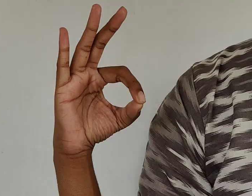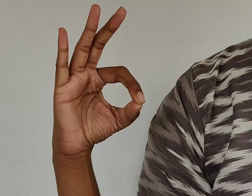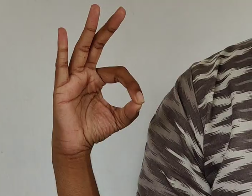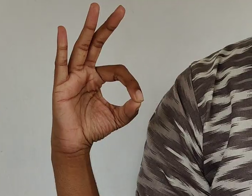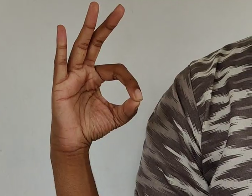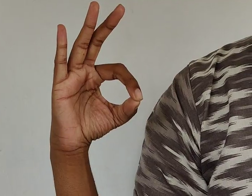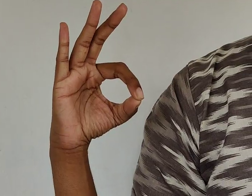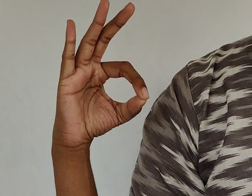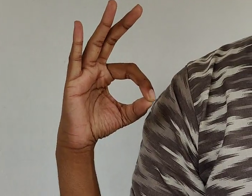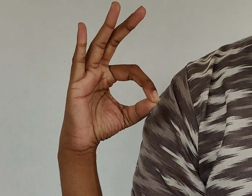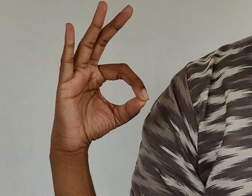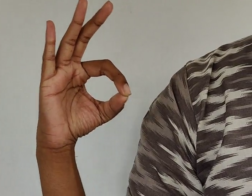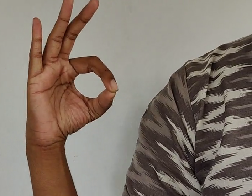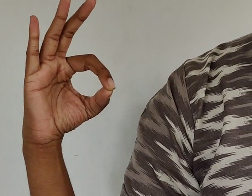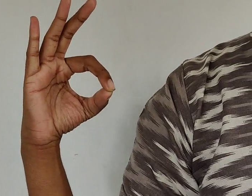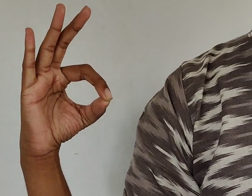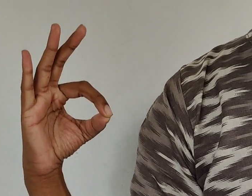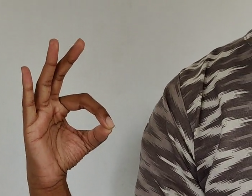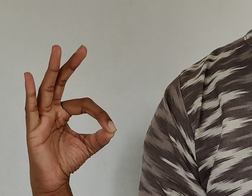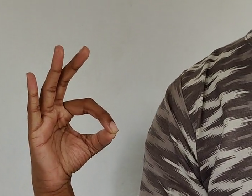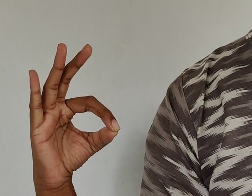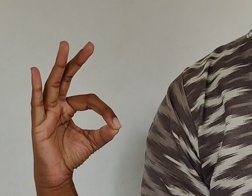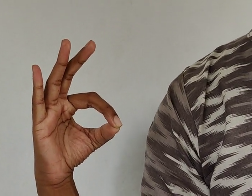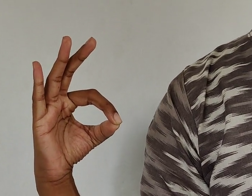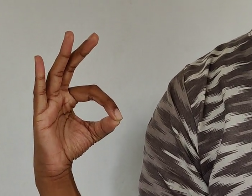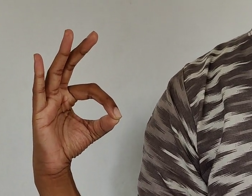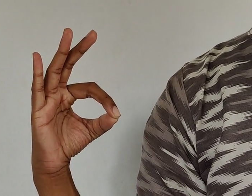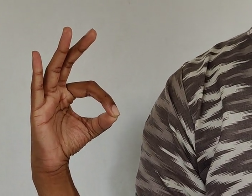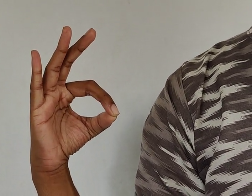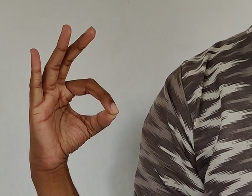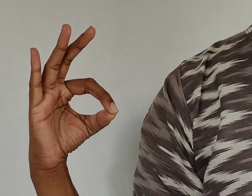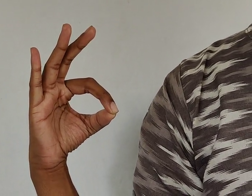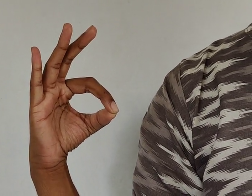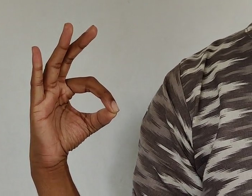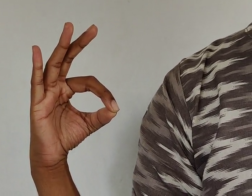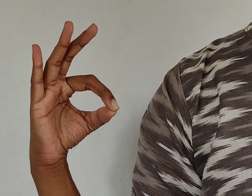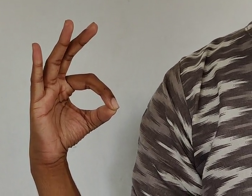ഔ